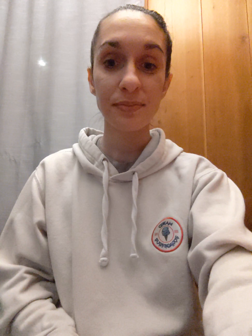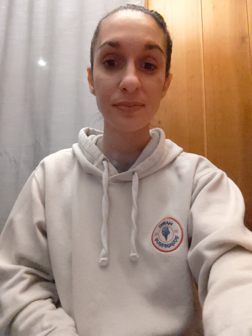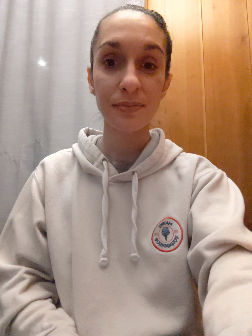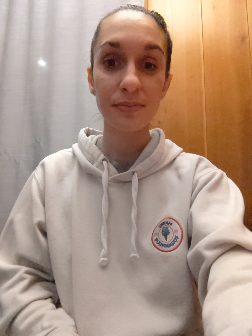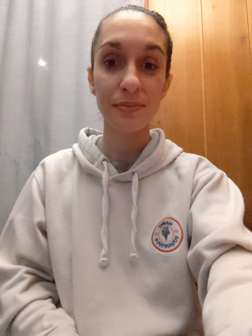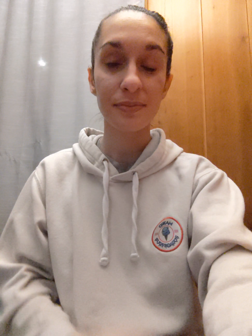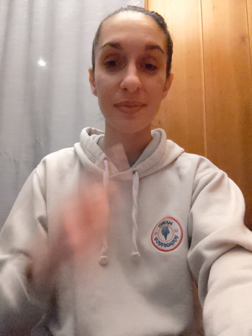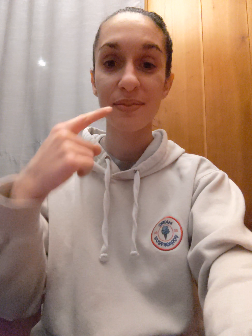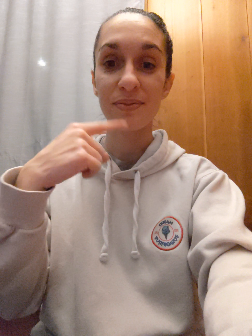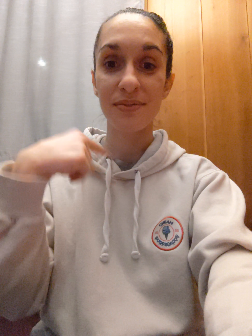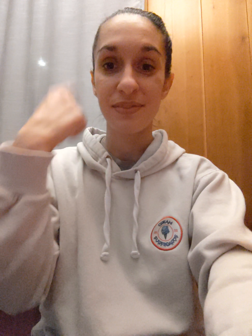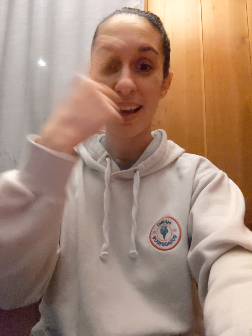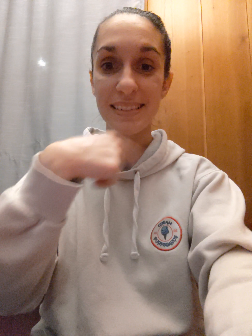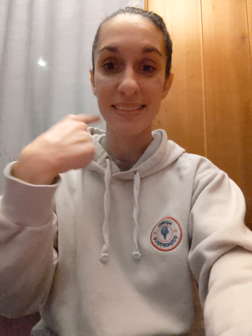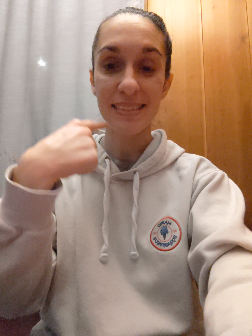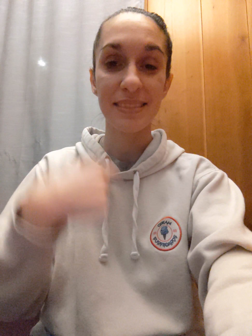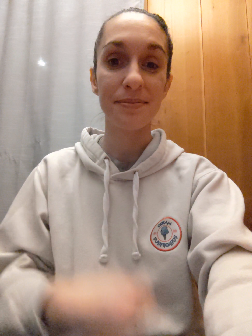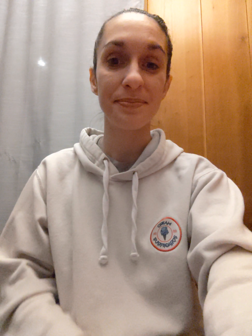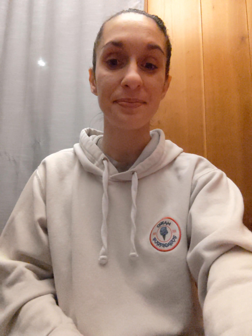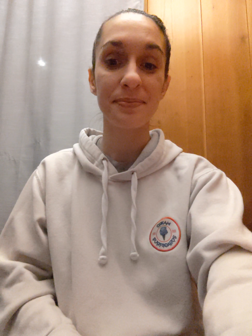face